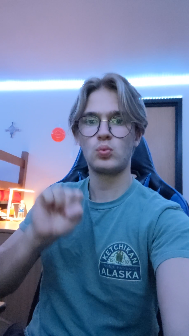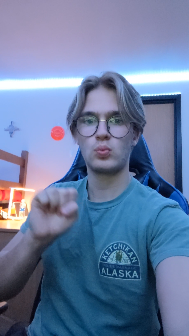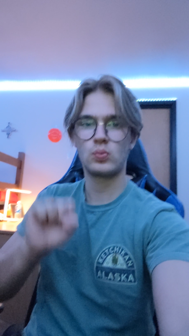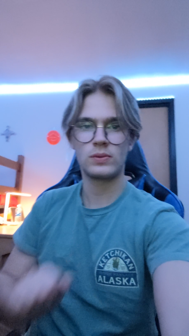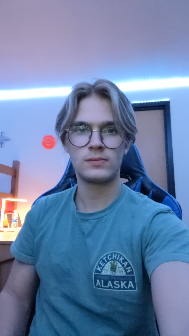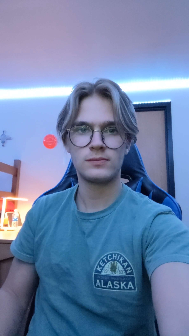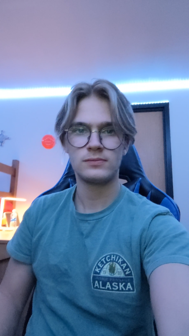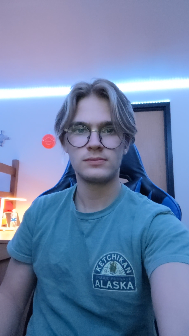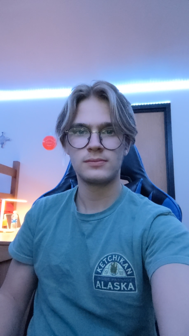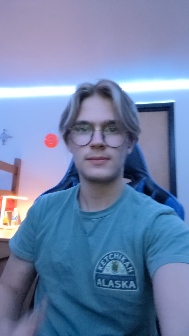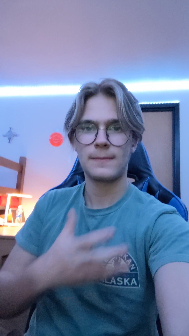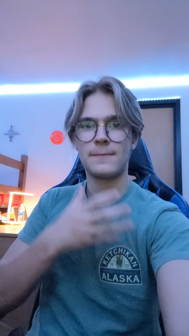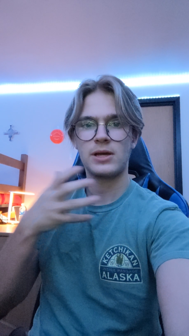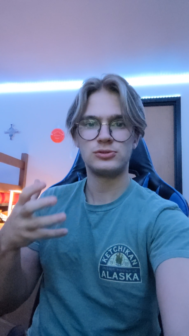much